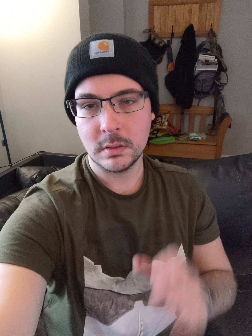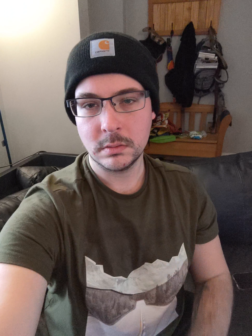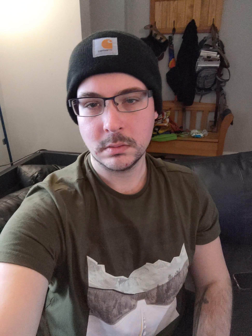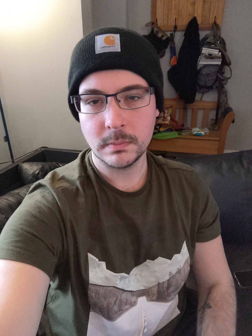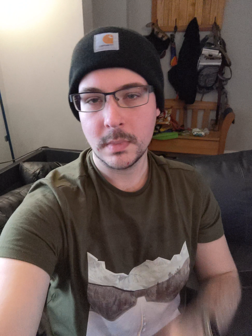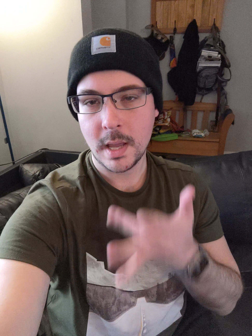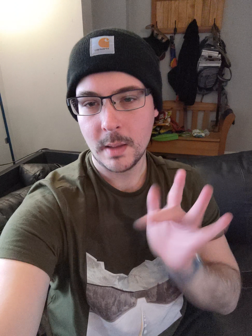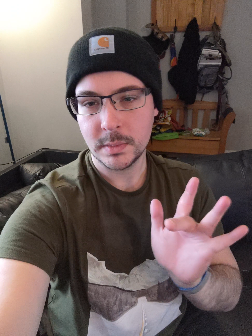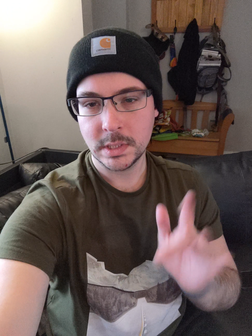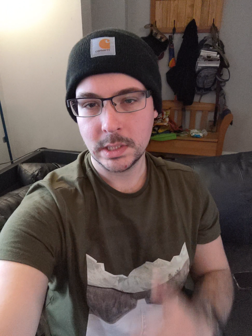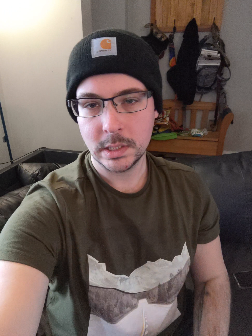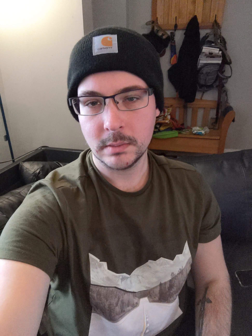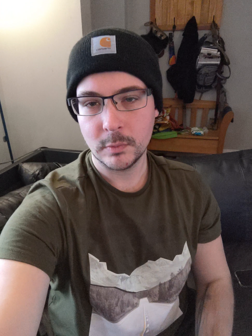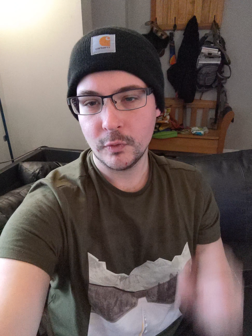empty